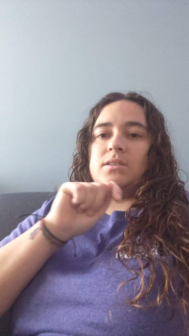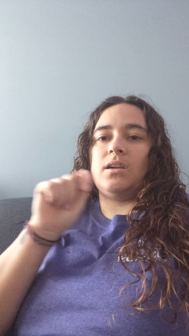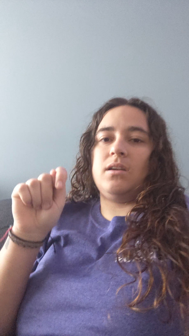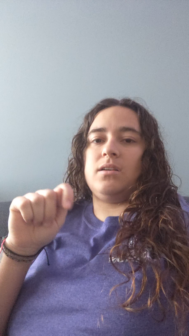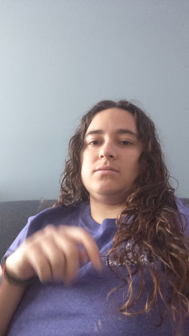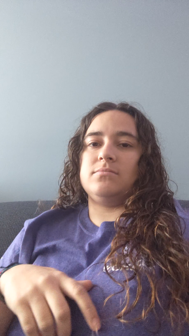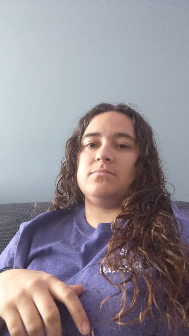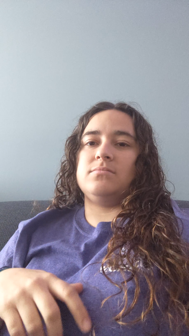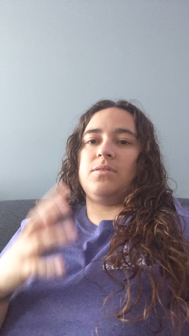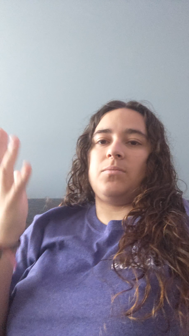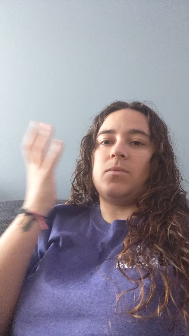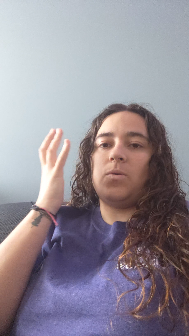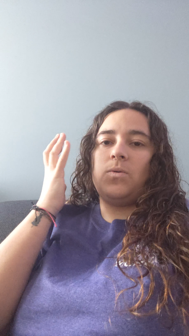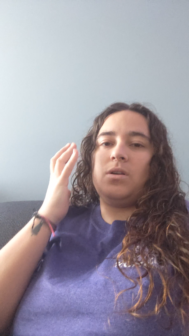pillow